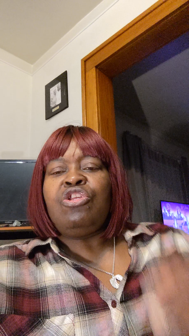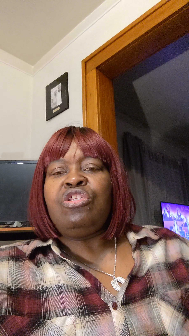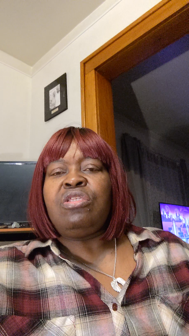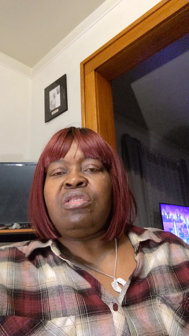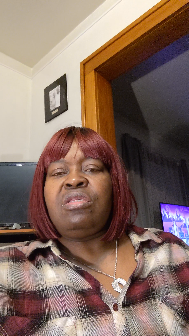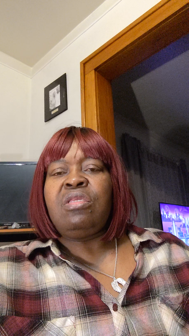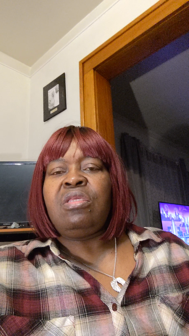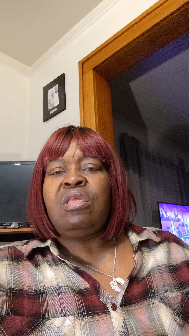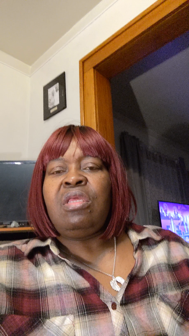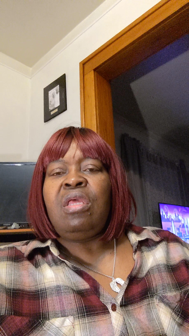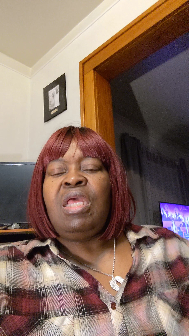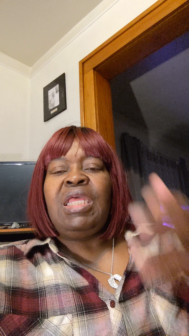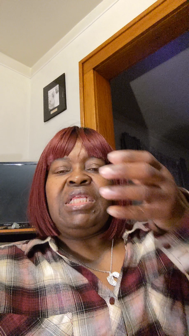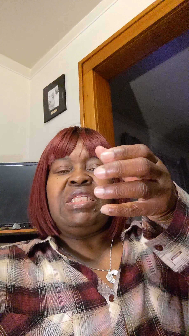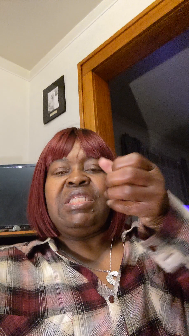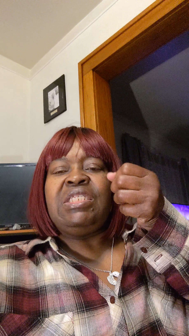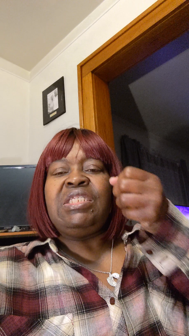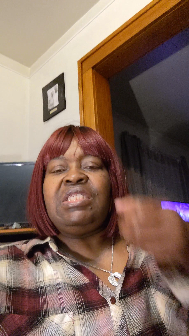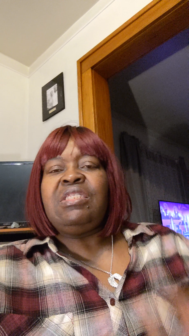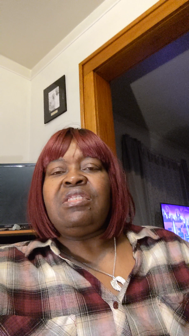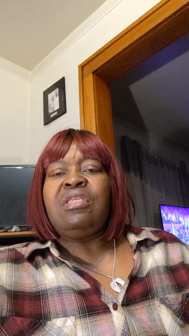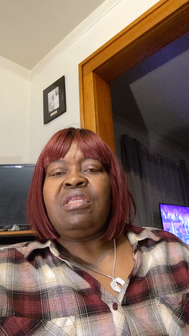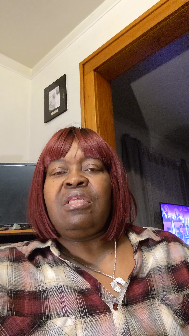get